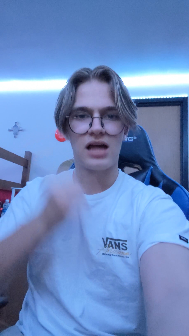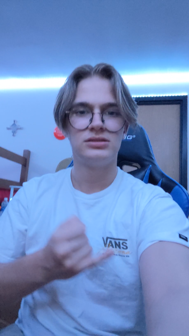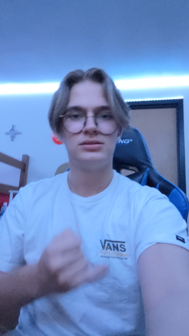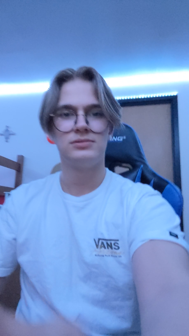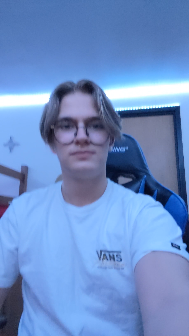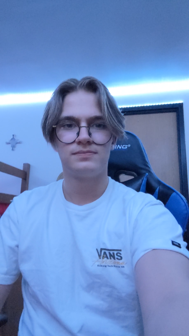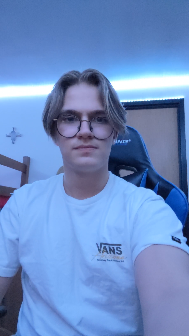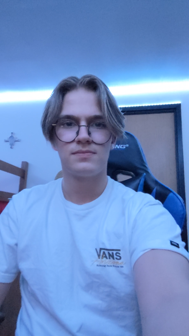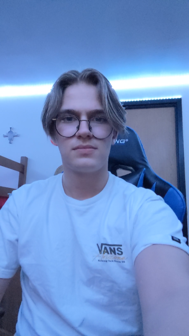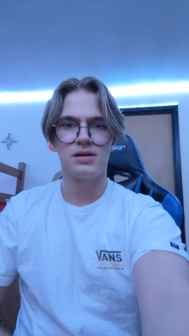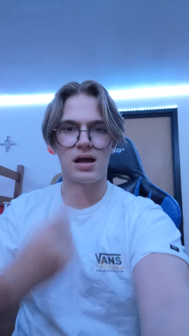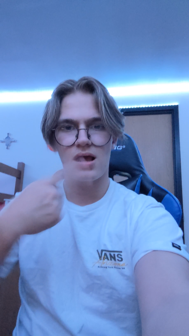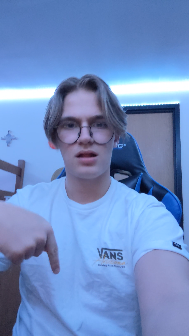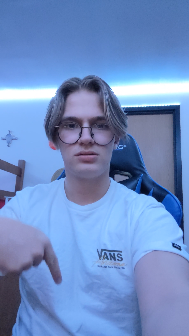cut